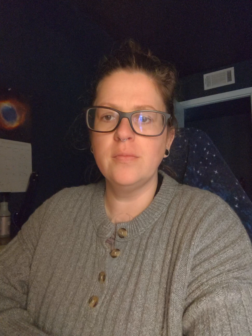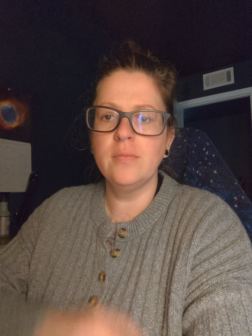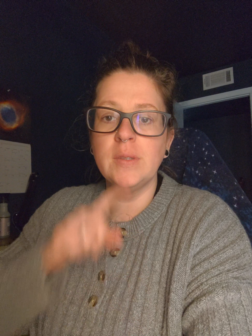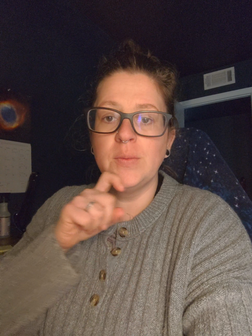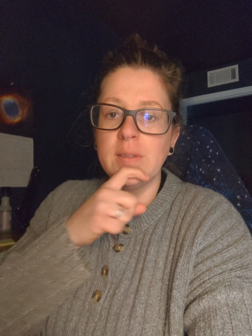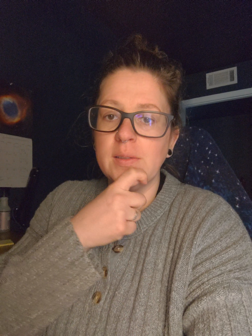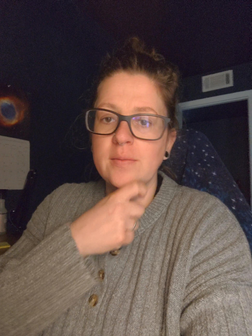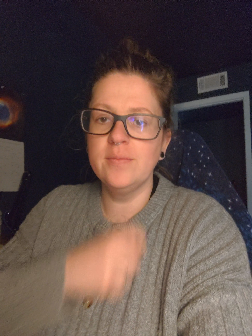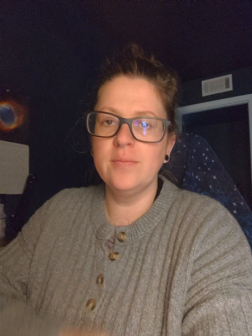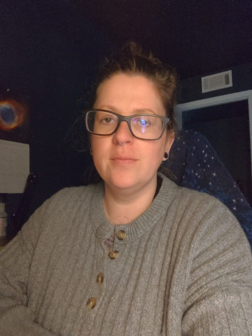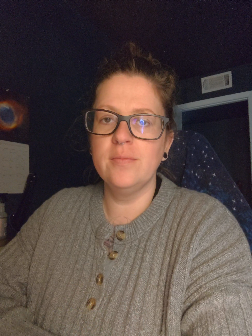cereal